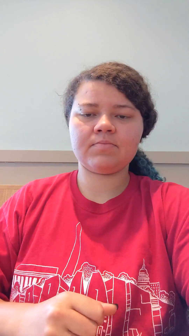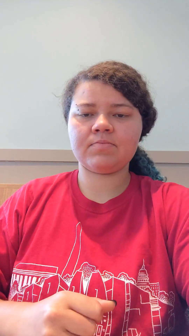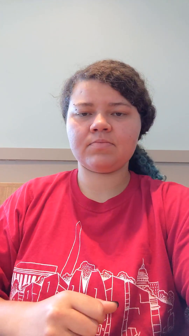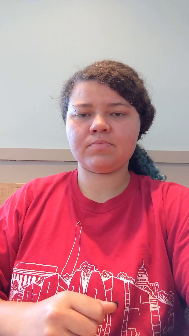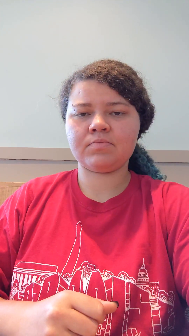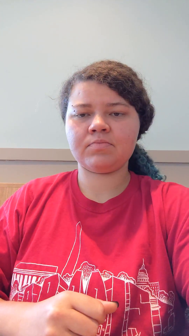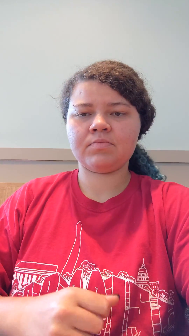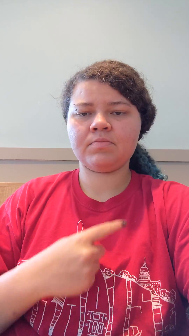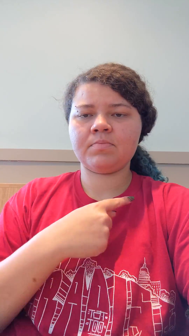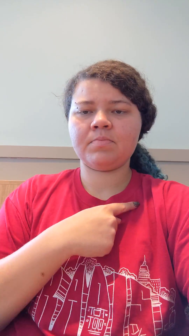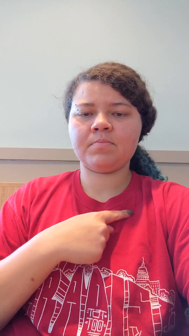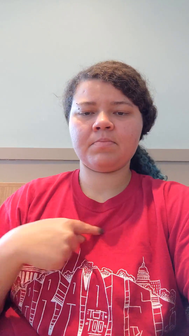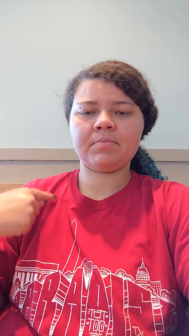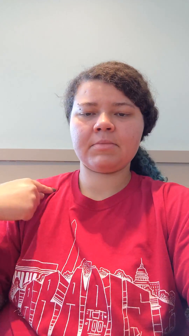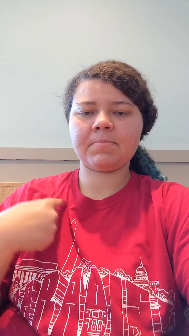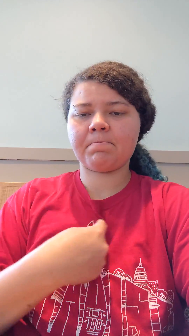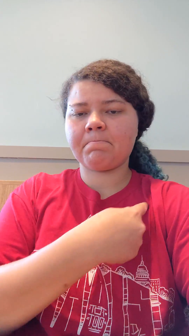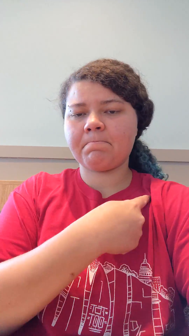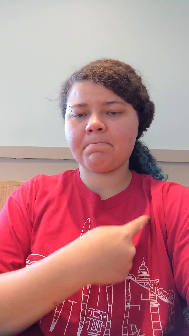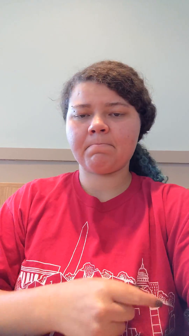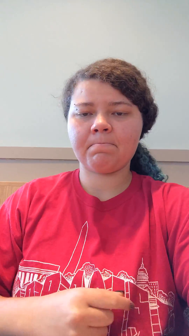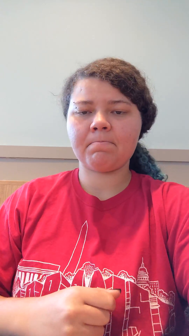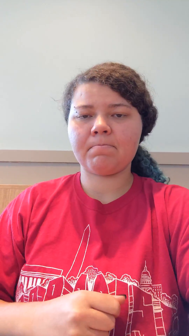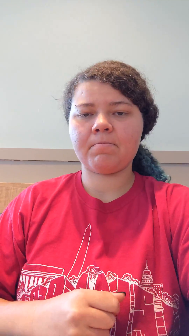bib